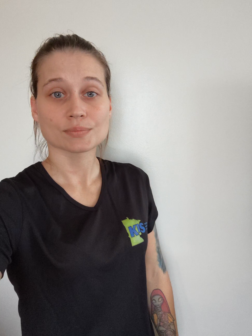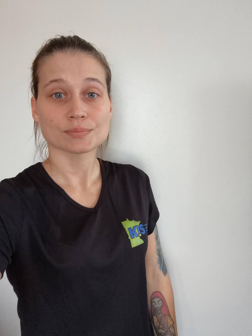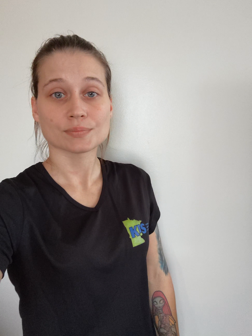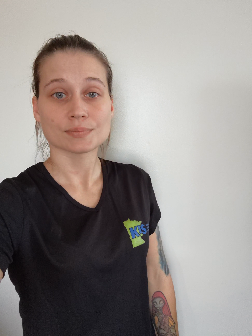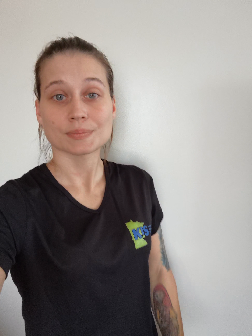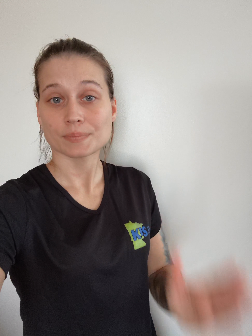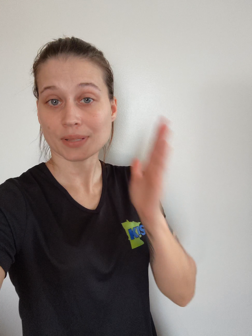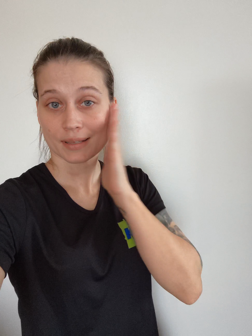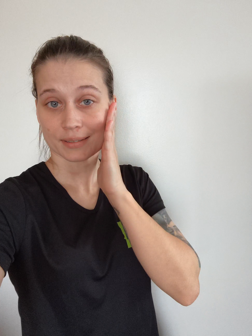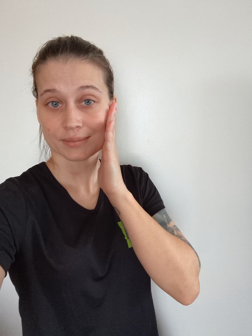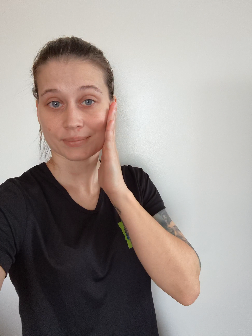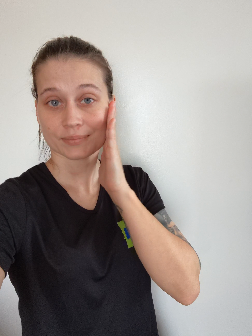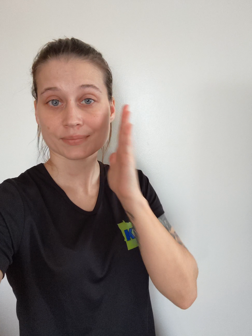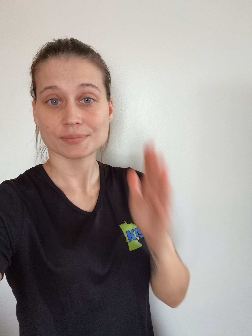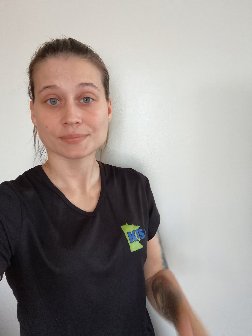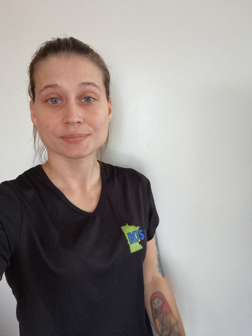bed